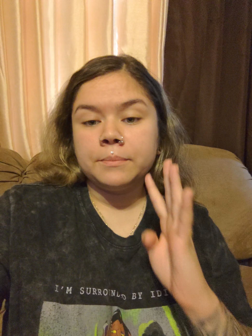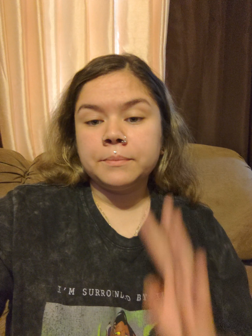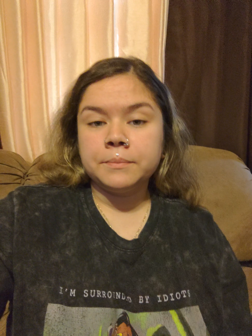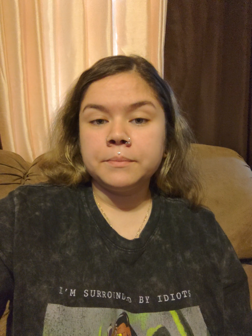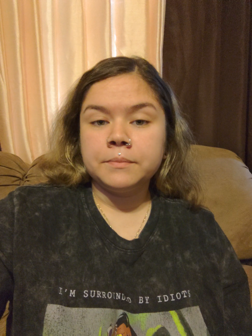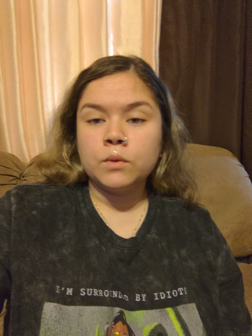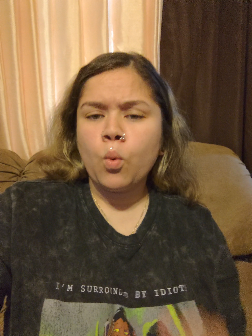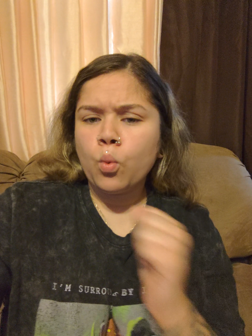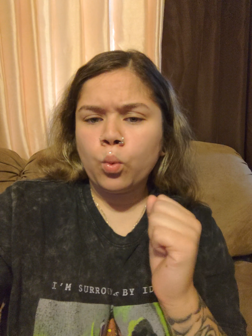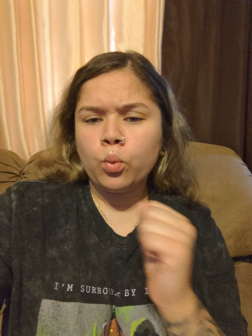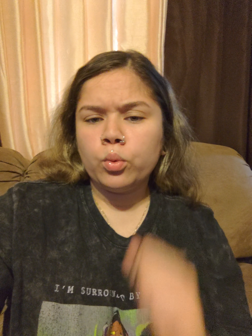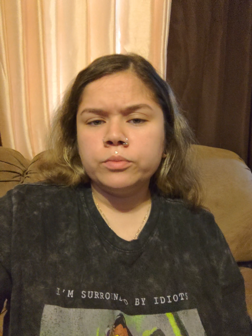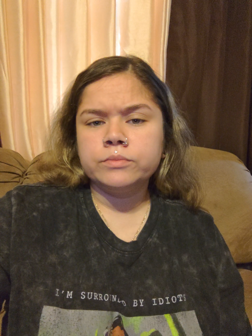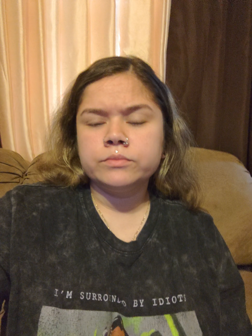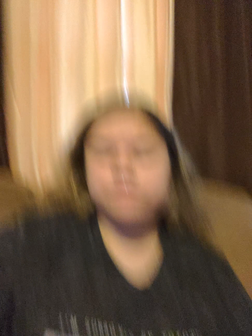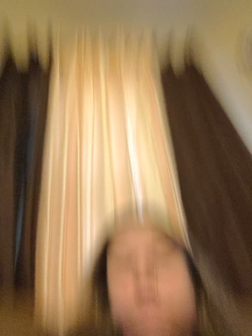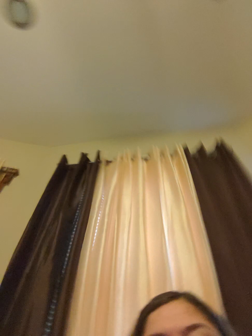cold